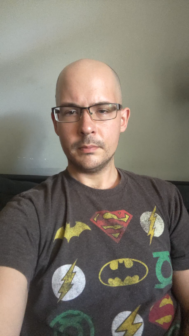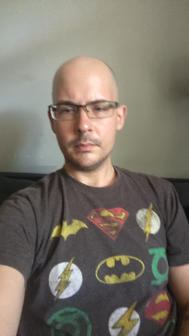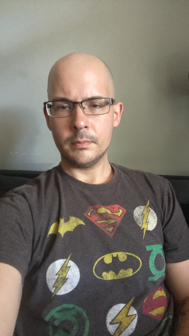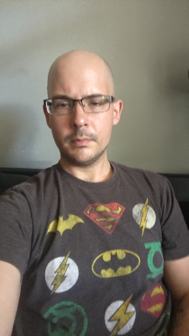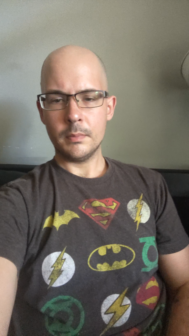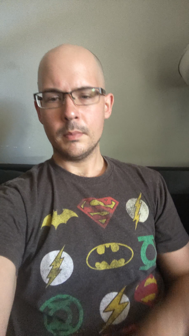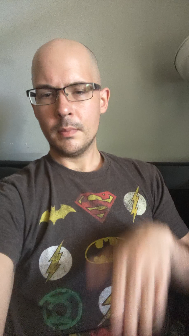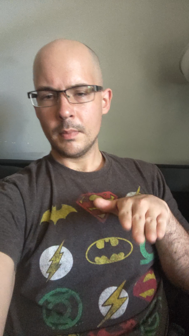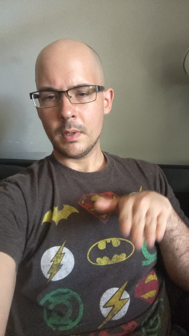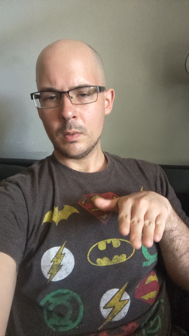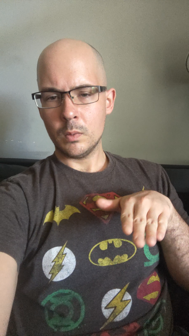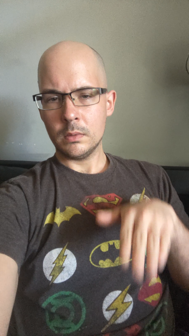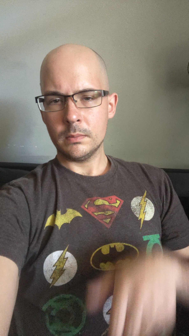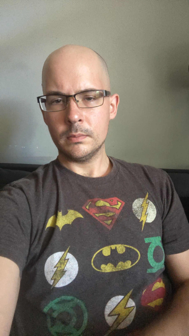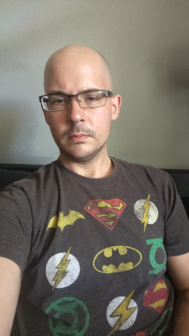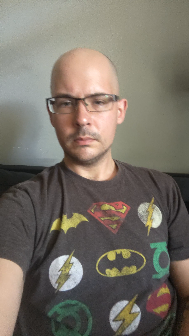penguin